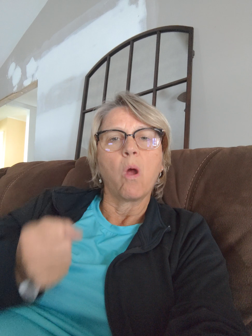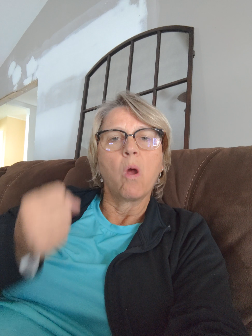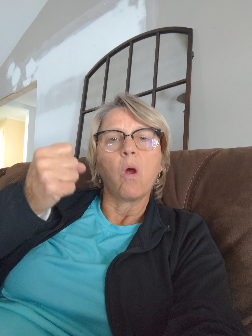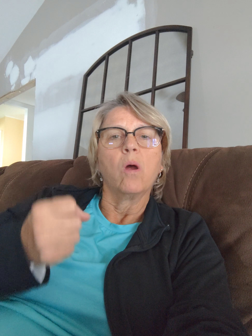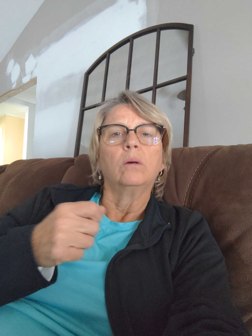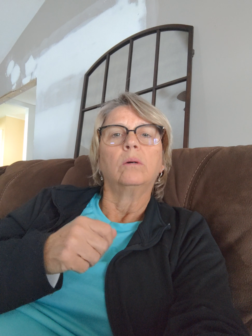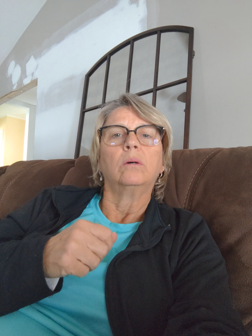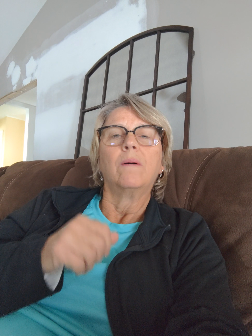car